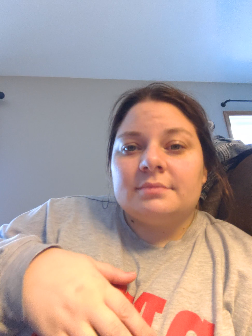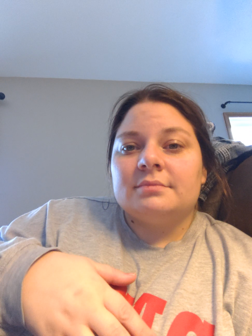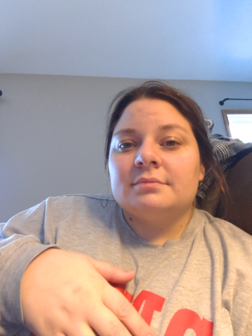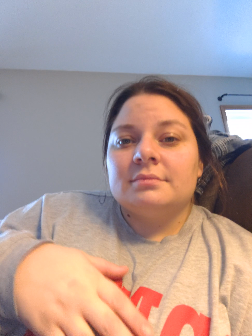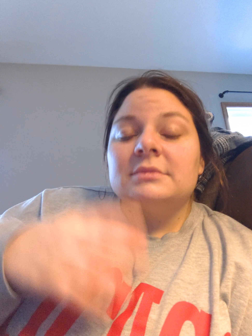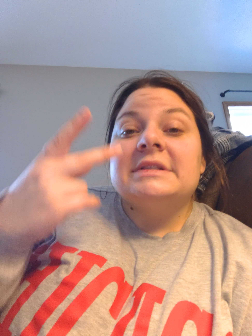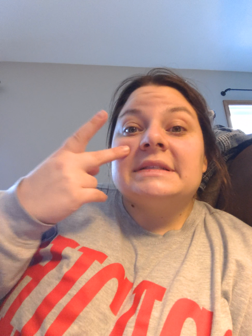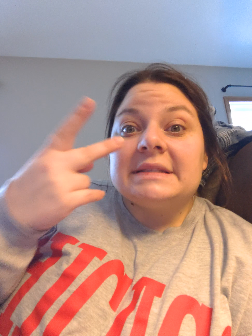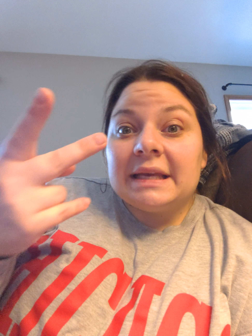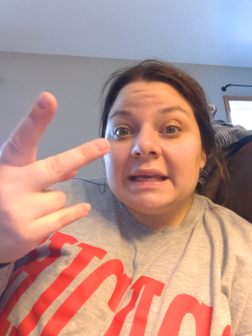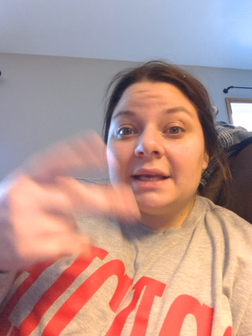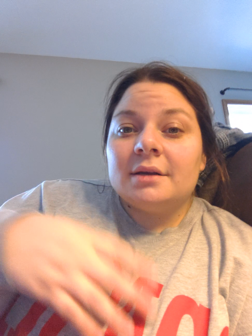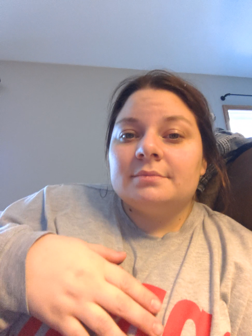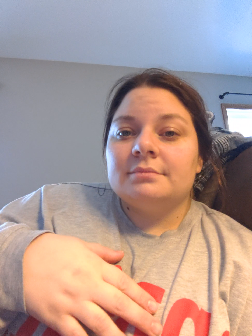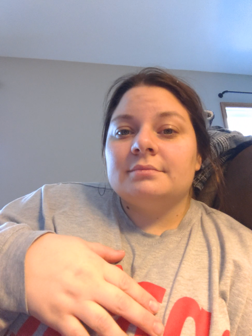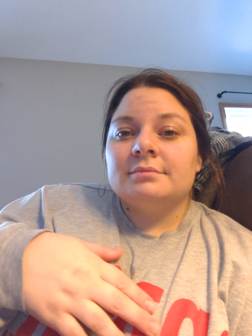see